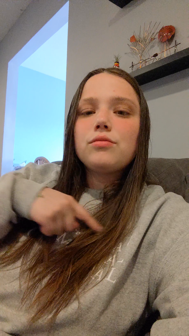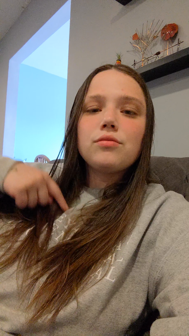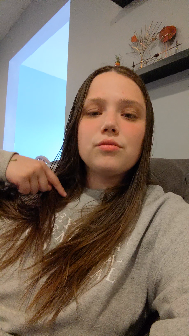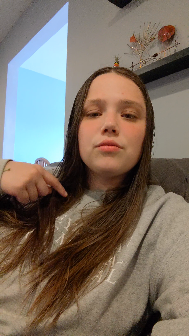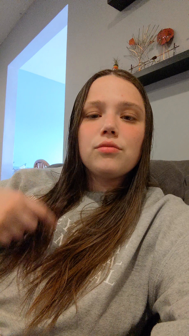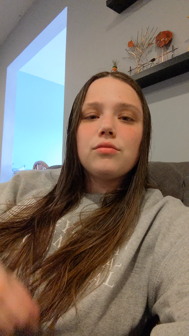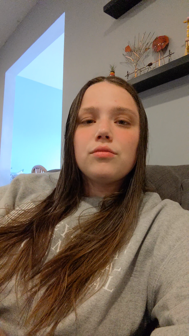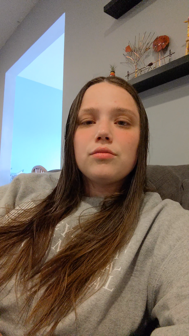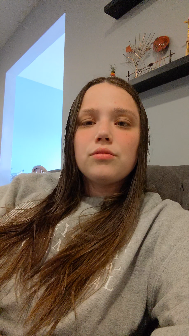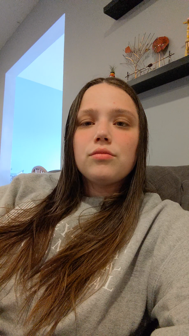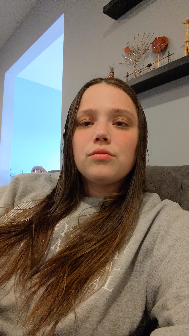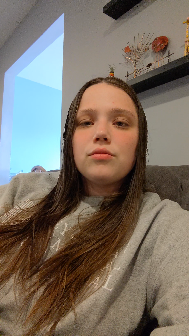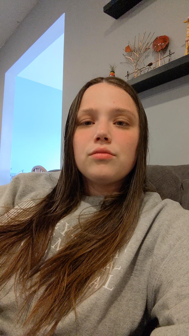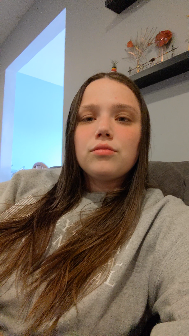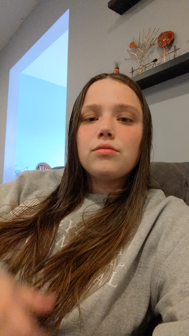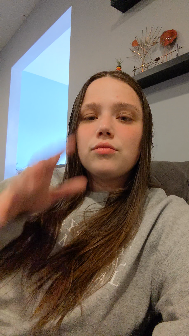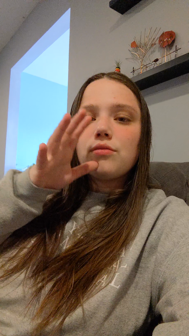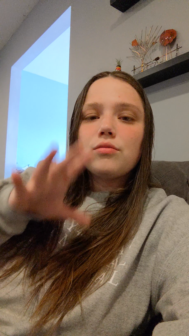lady